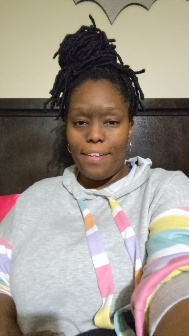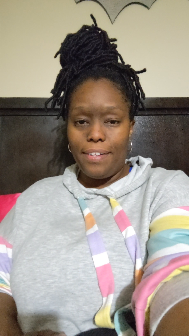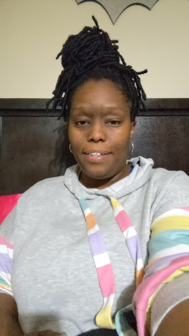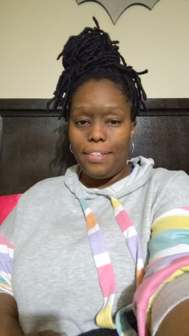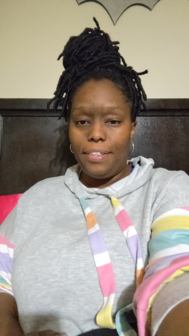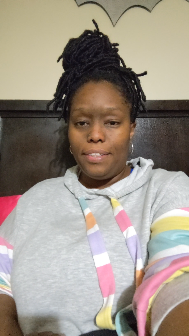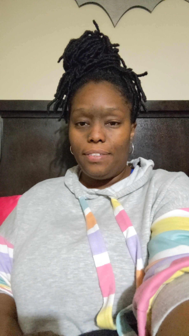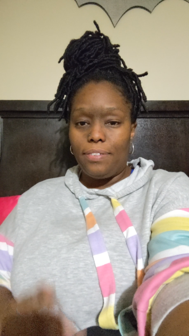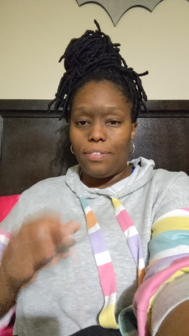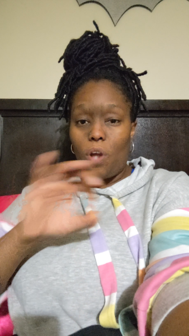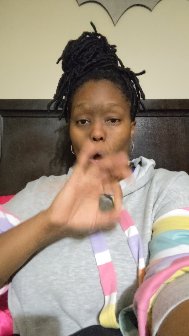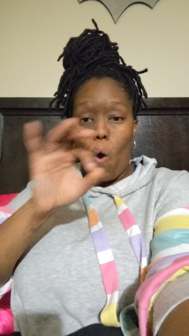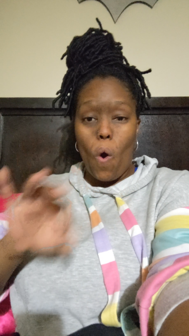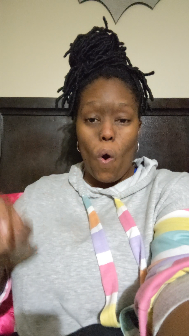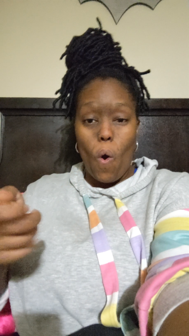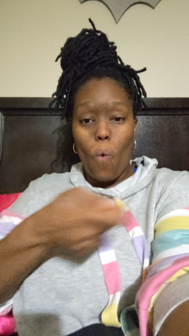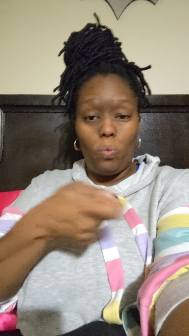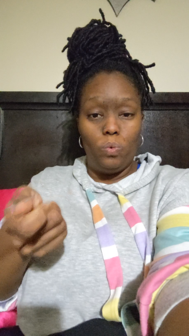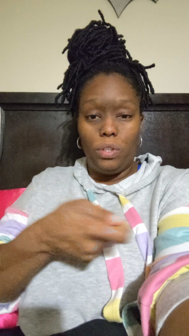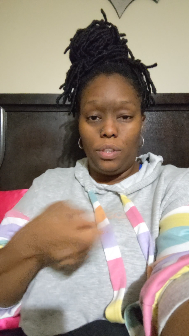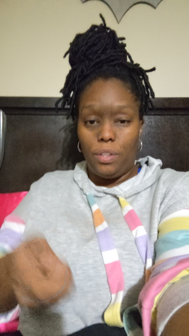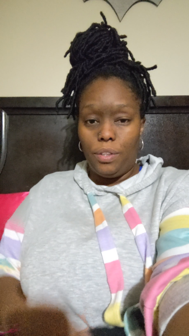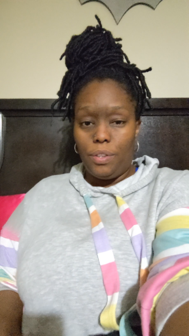hose